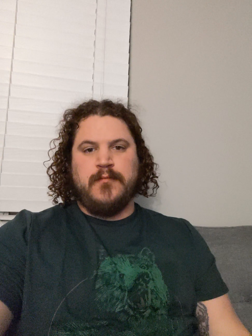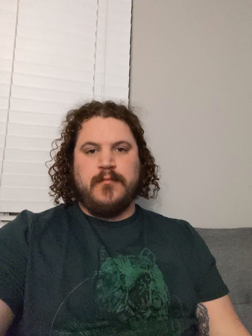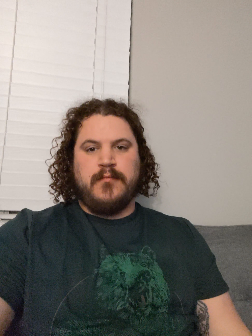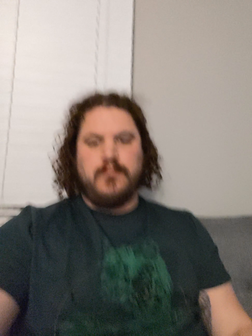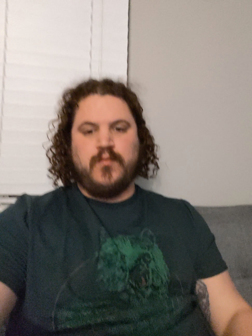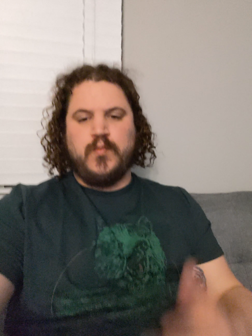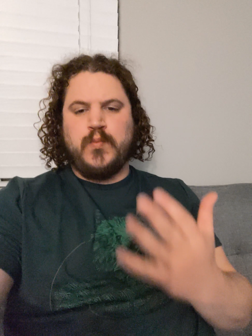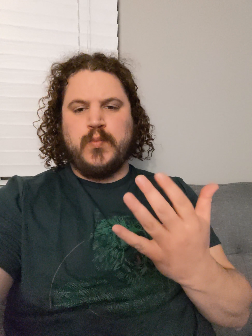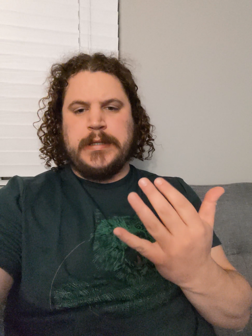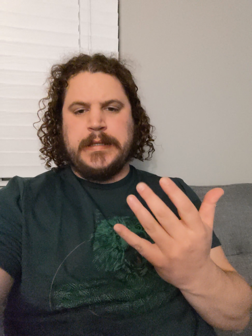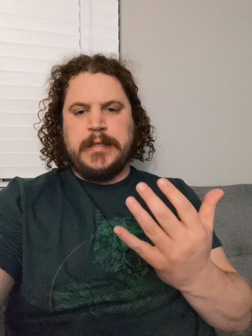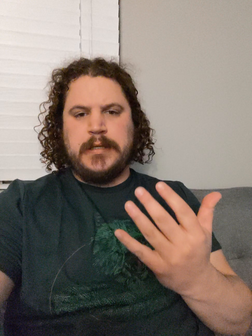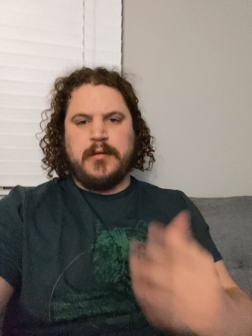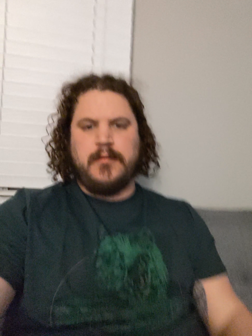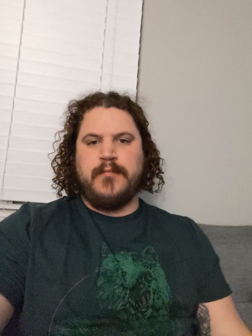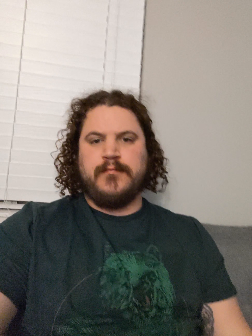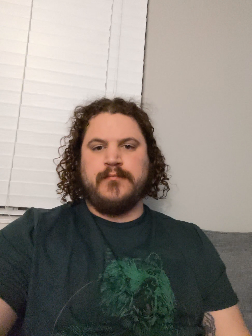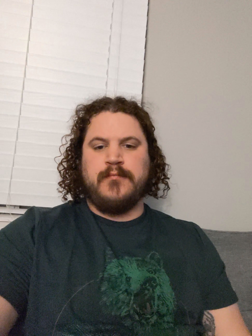wait